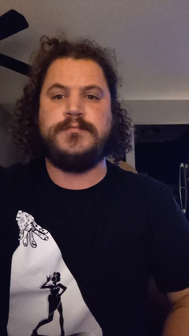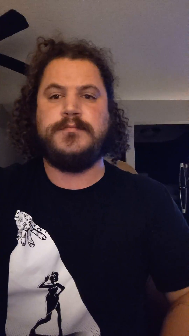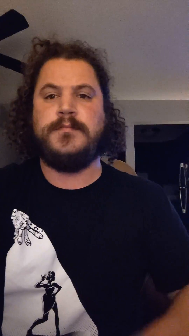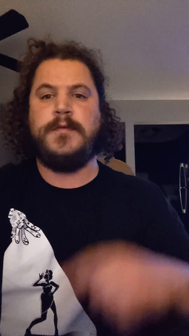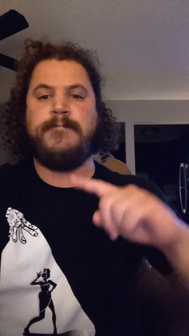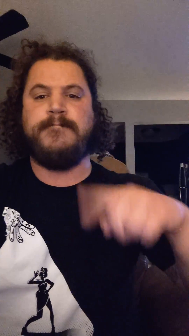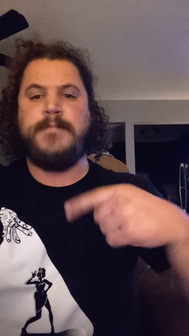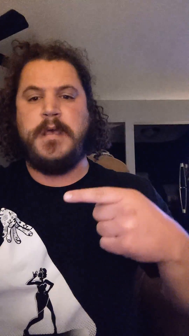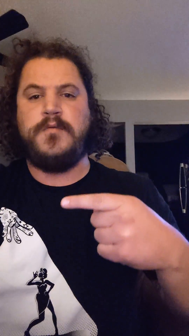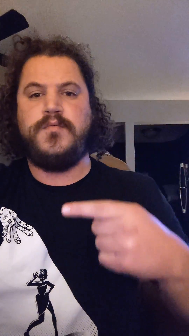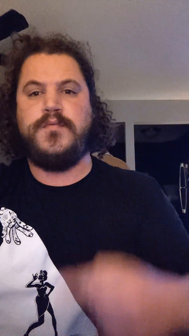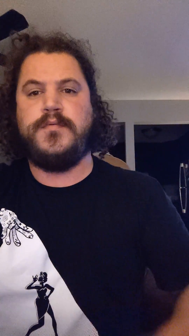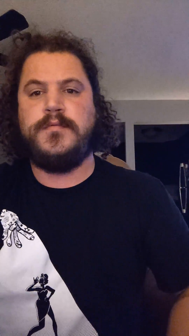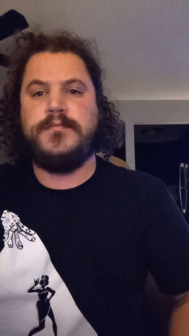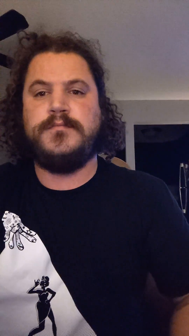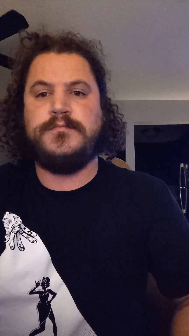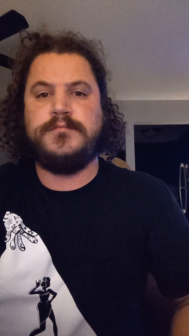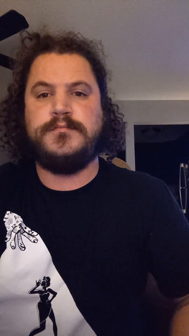about